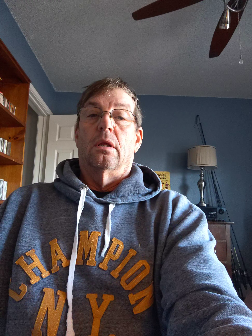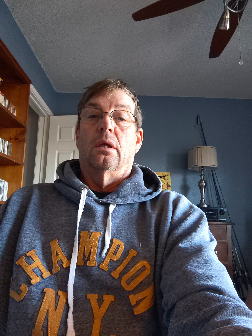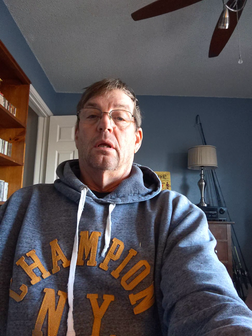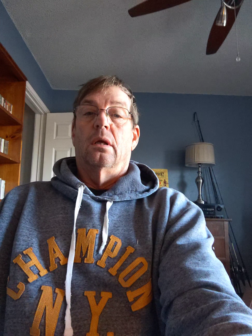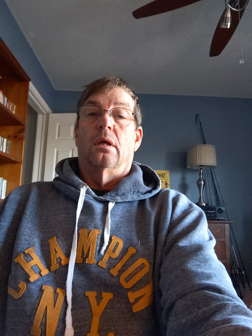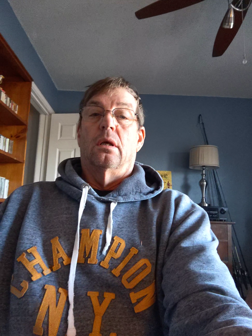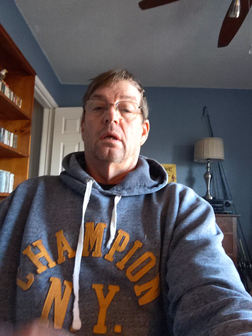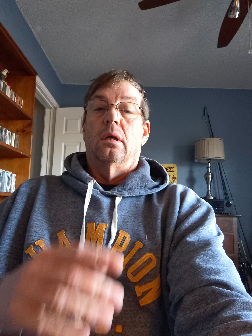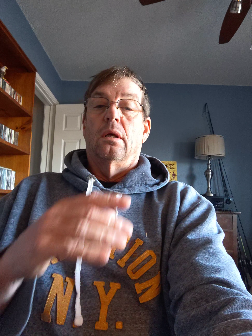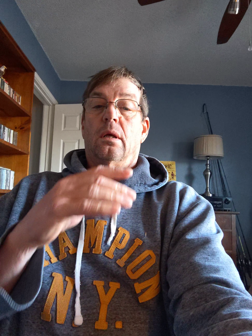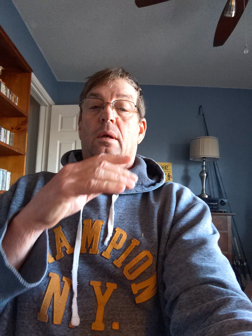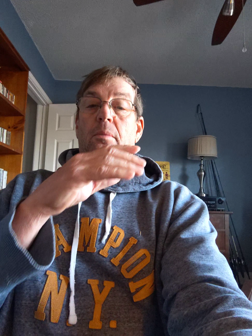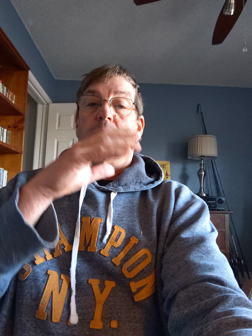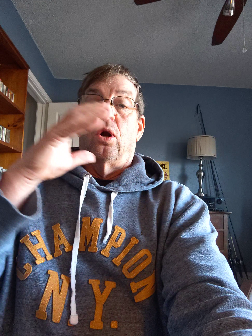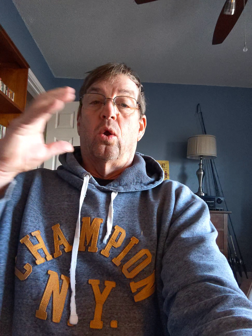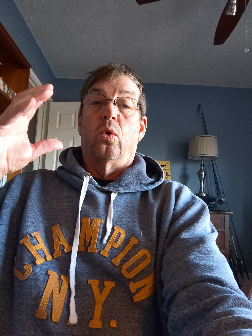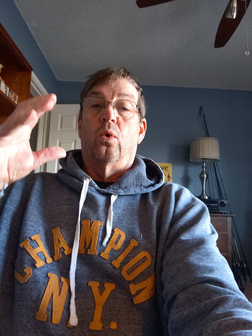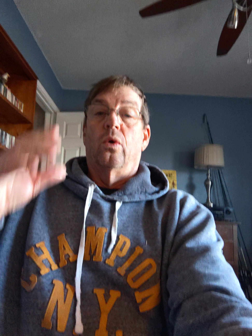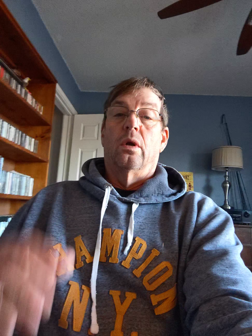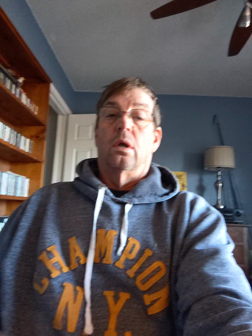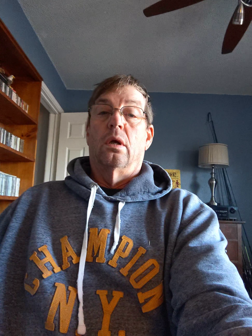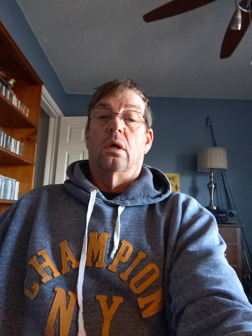balloon